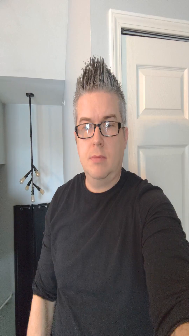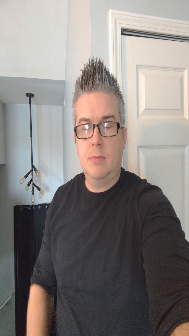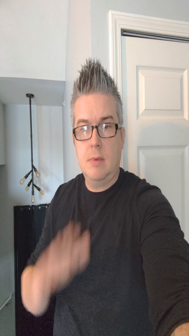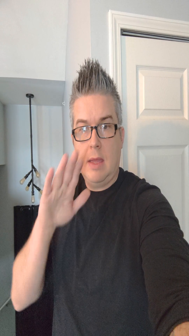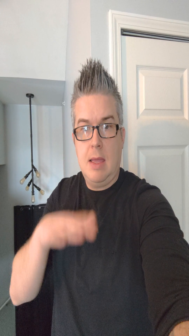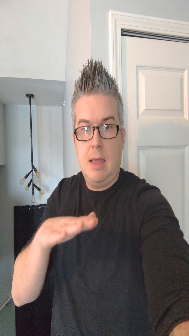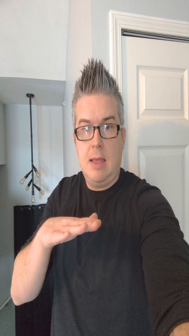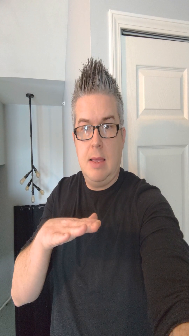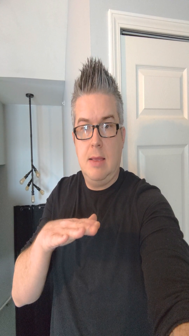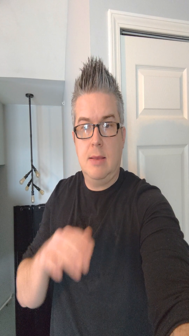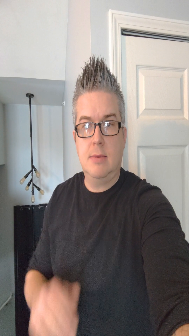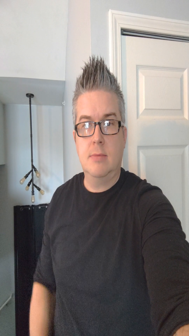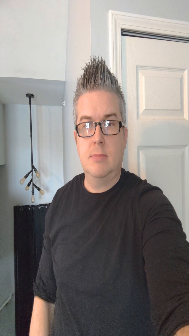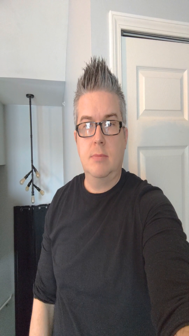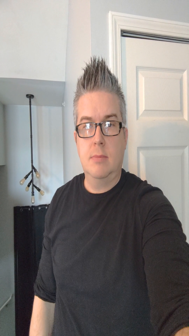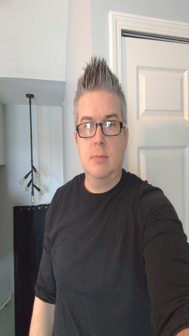on